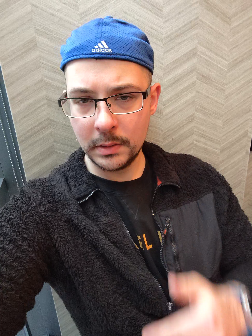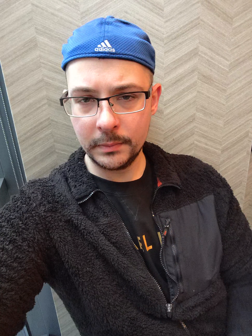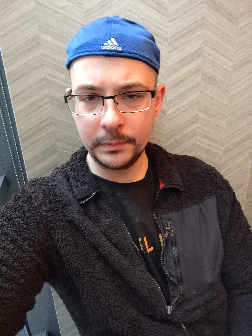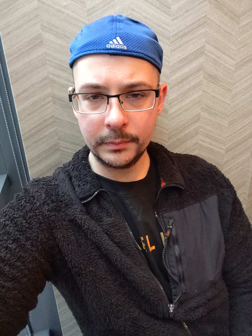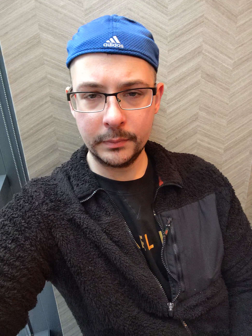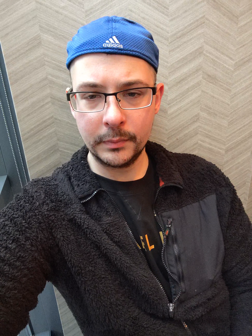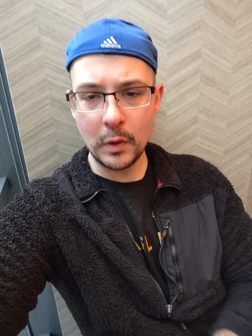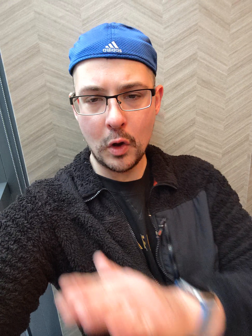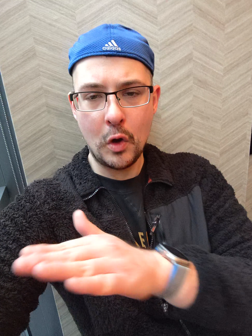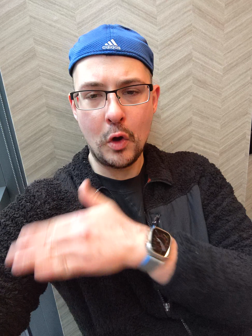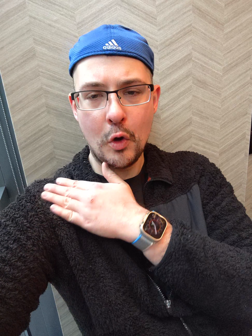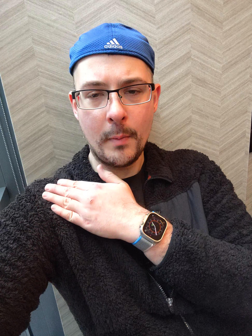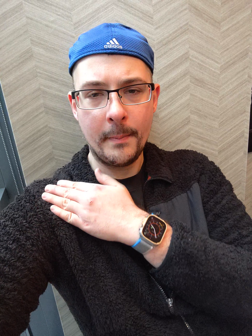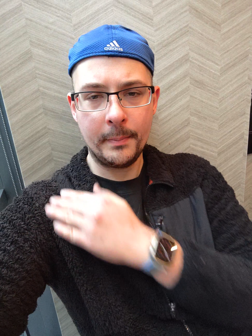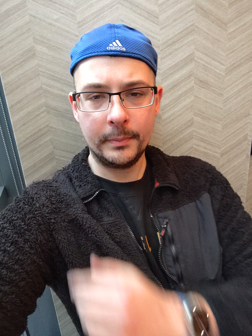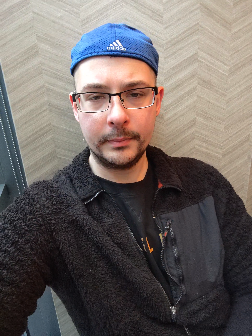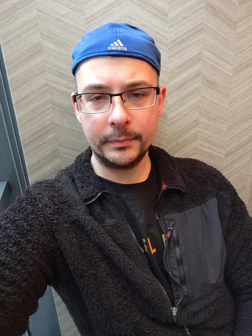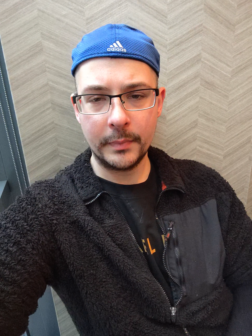arm